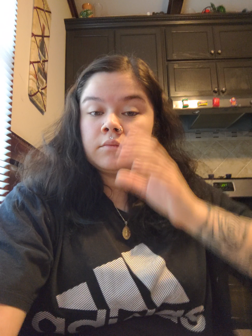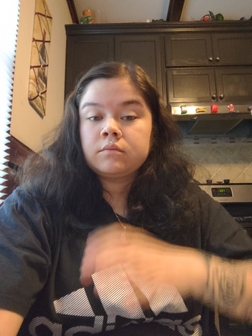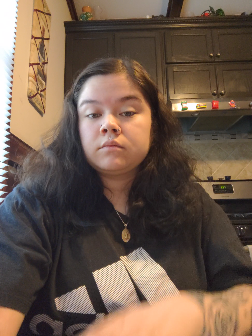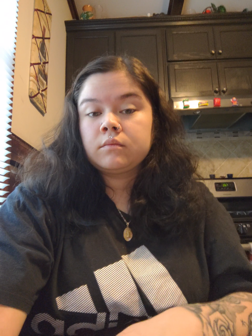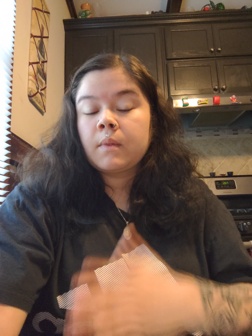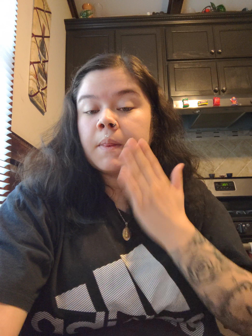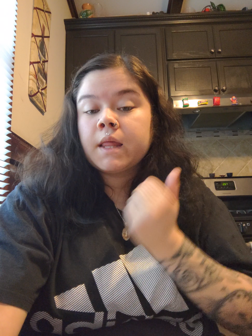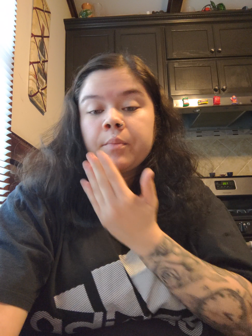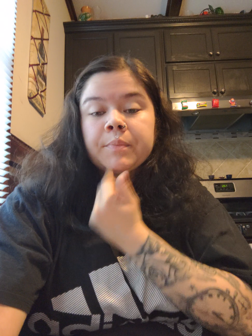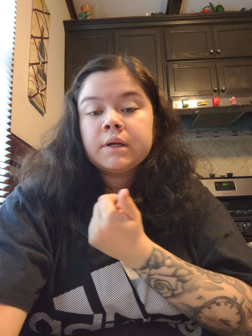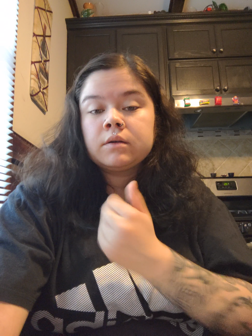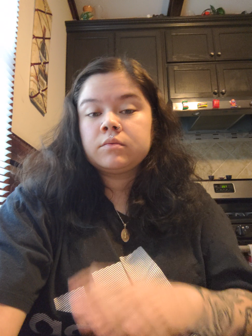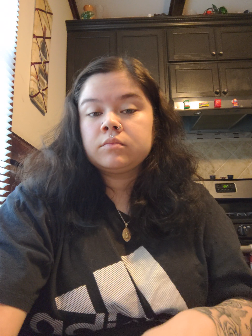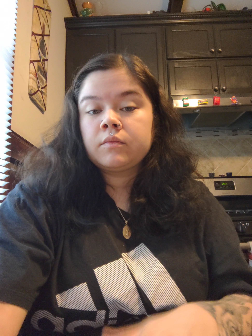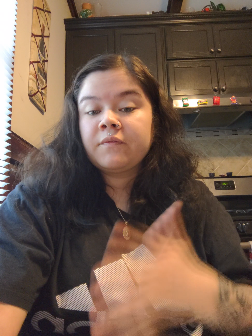napkin